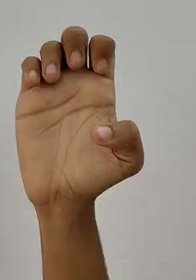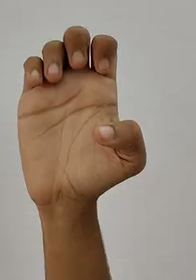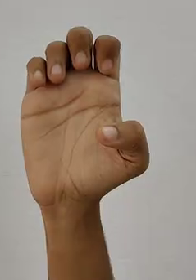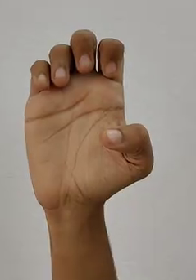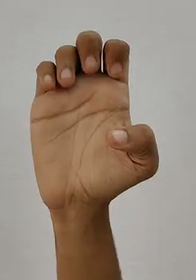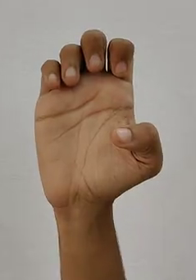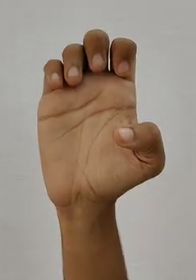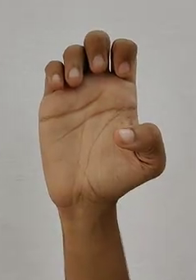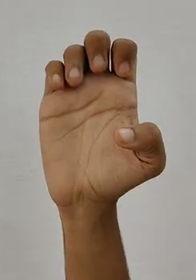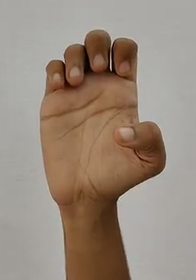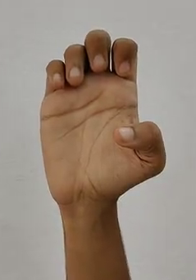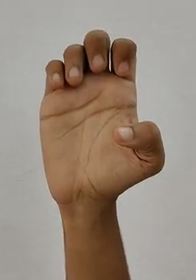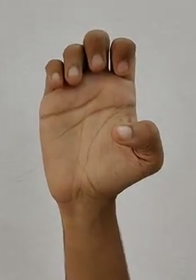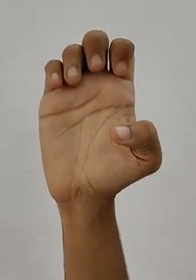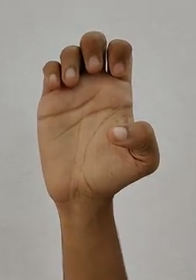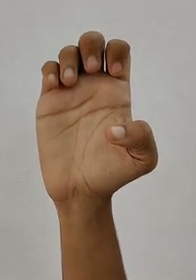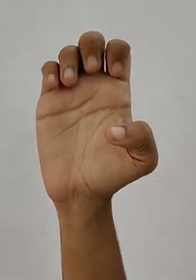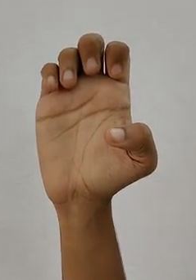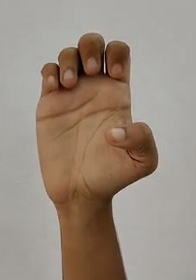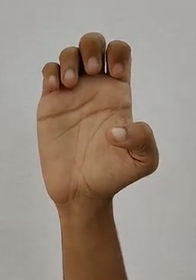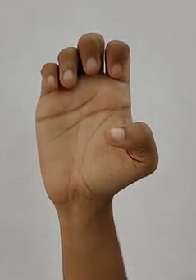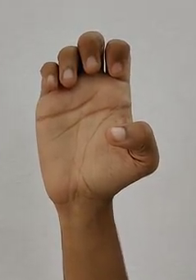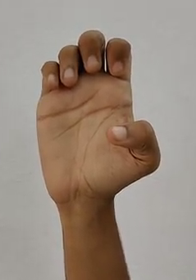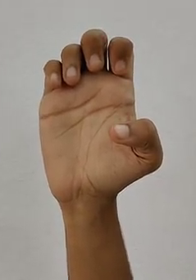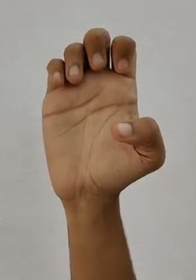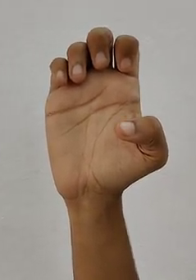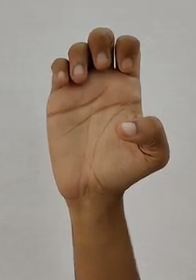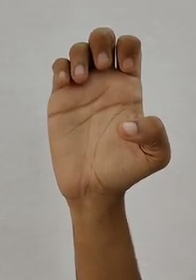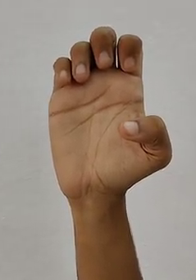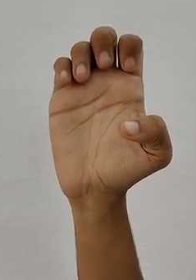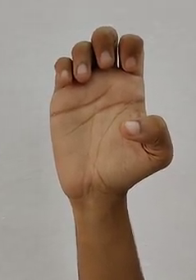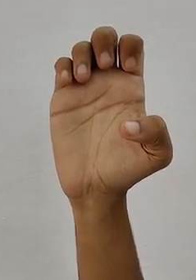ഇ